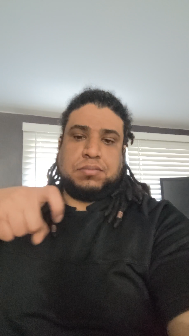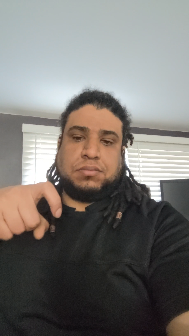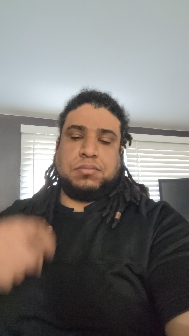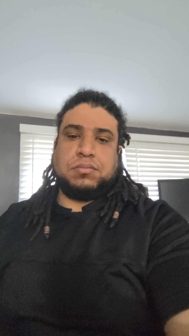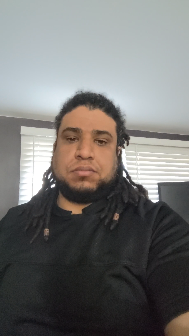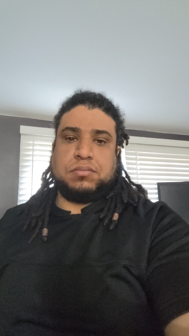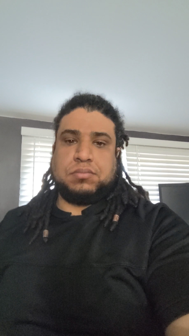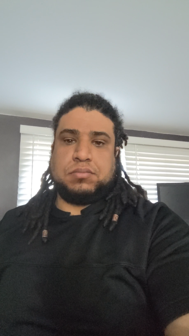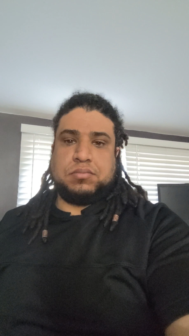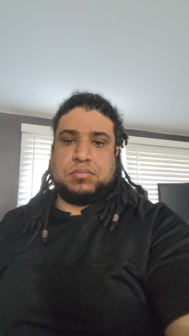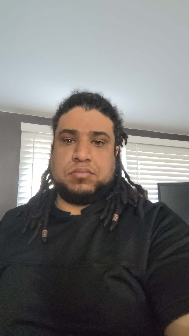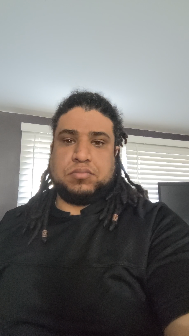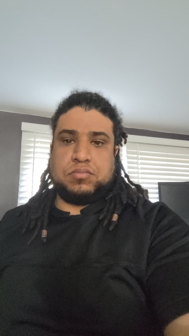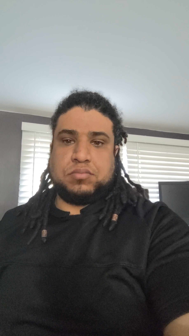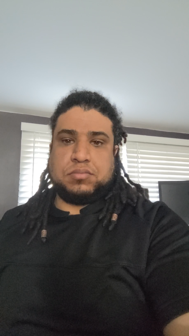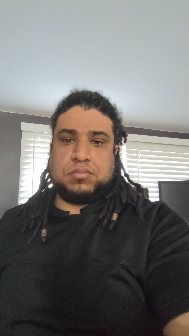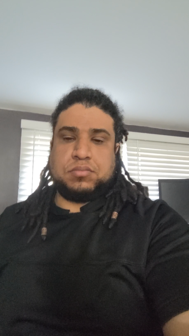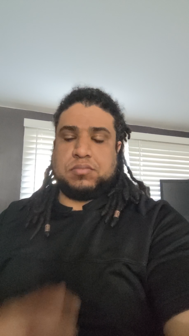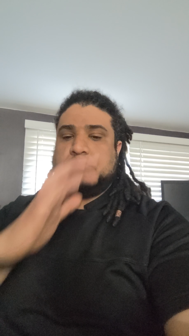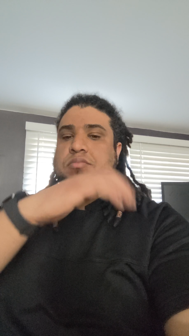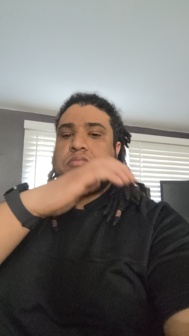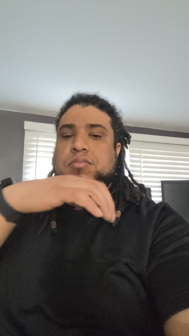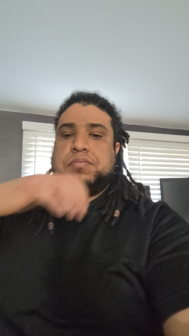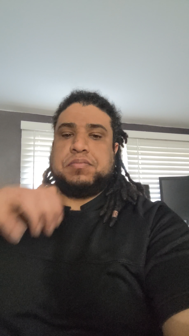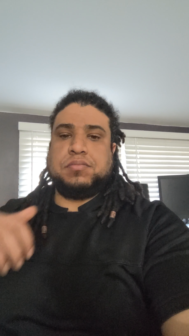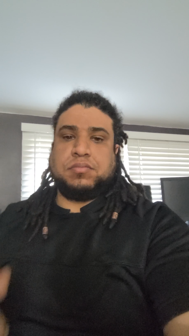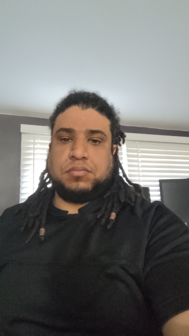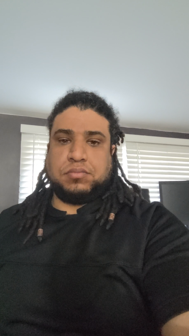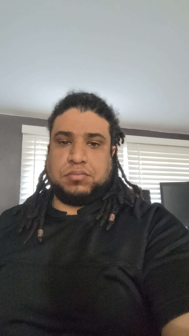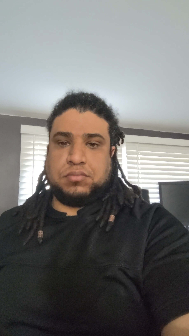grapes